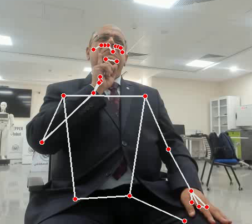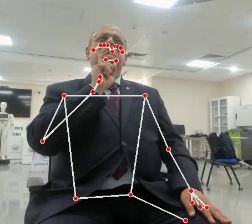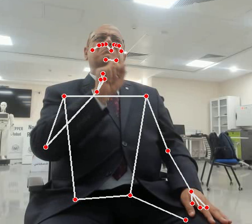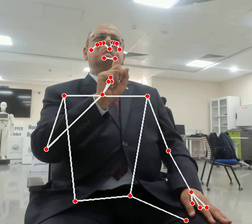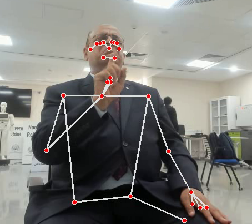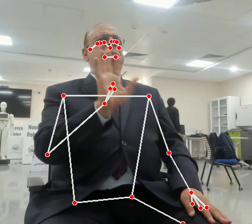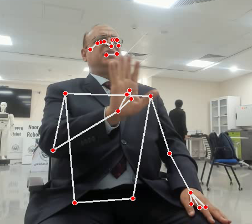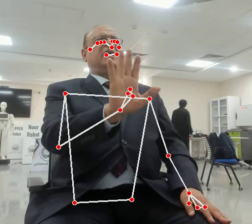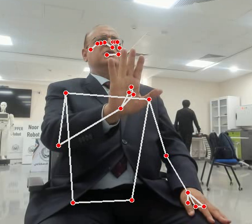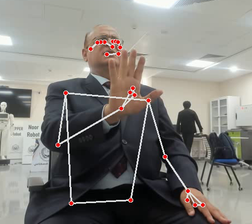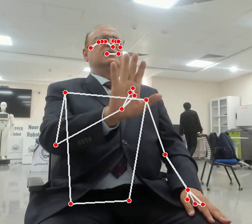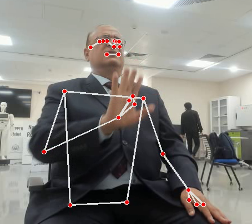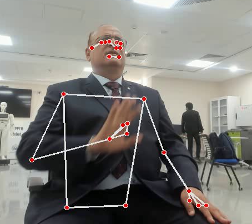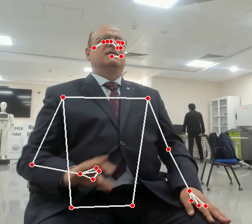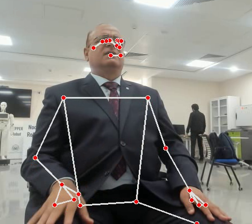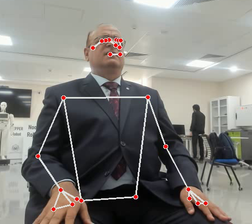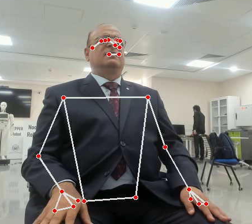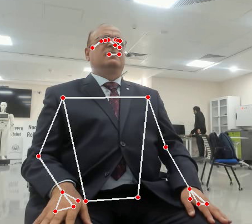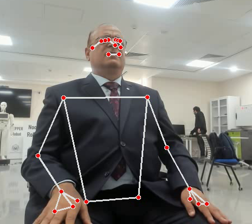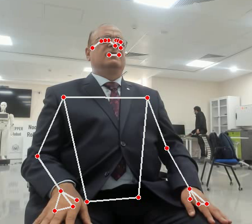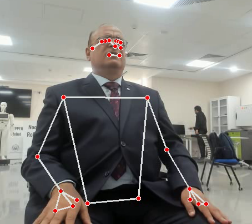msh 3waz